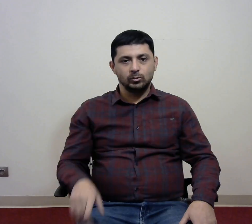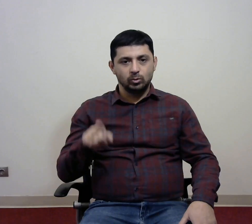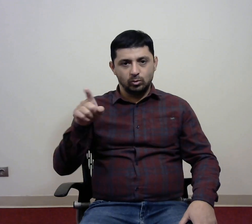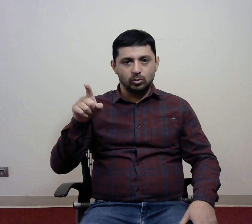onun